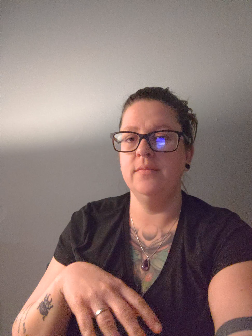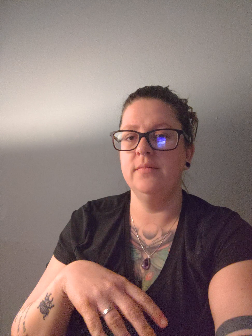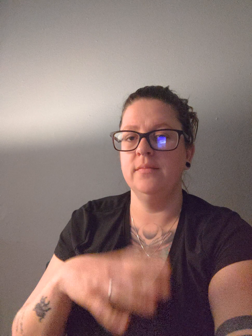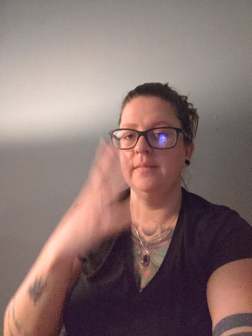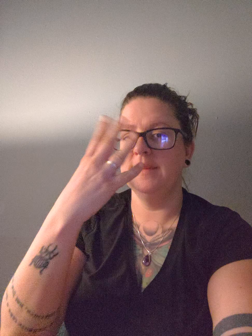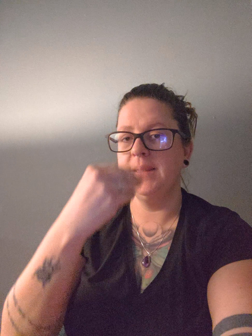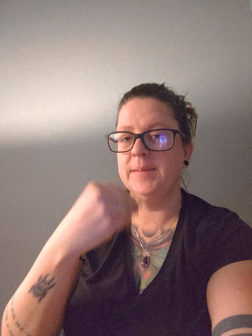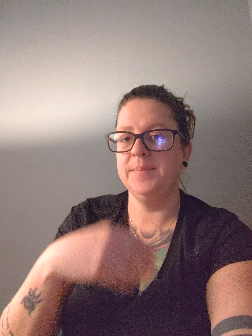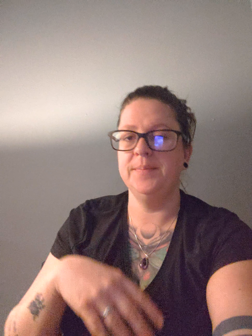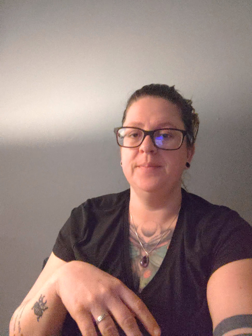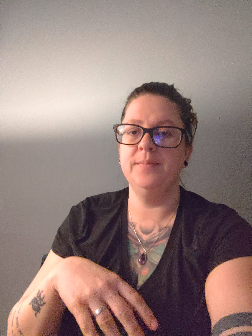sleep